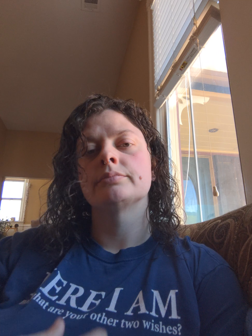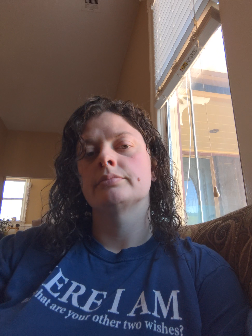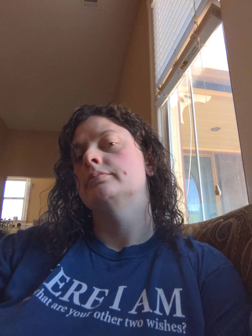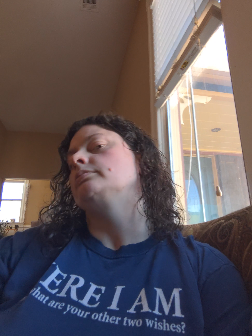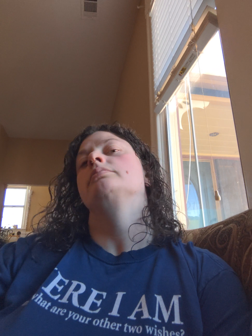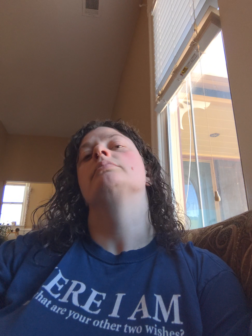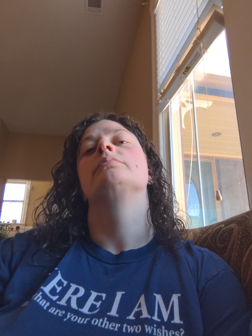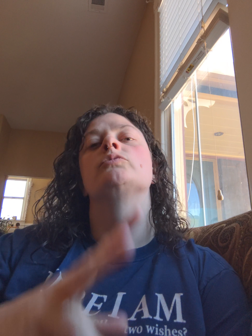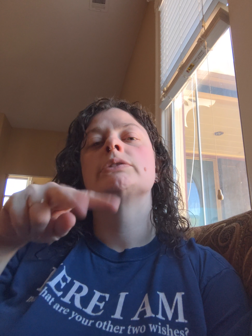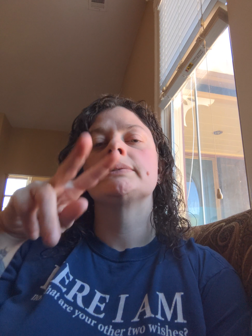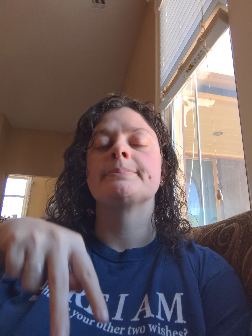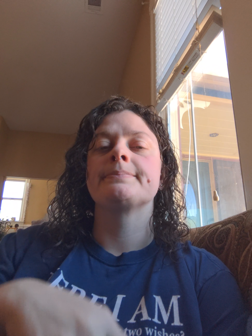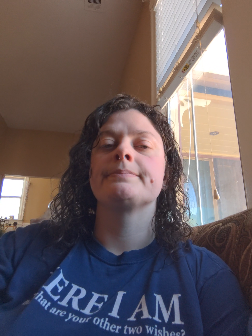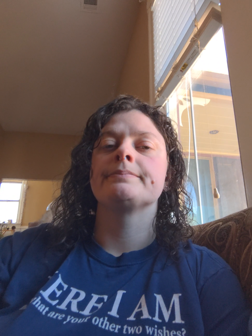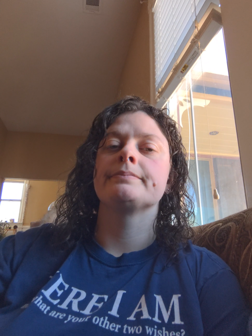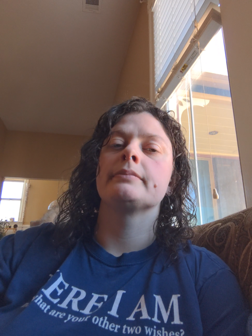read